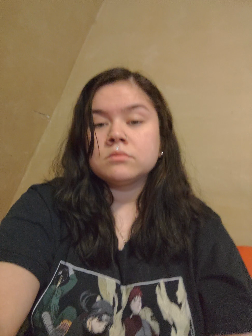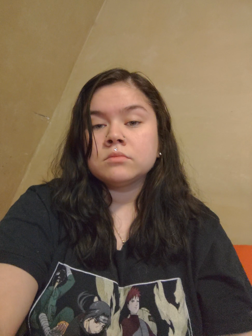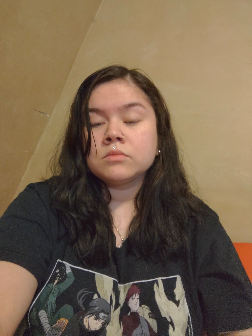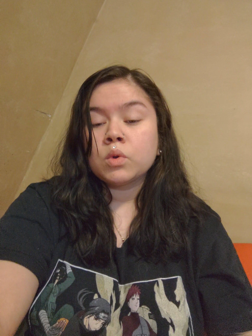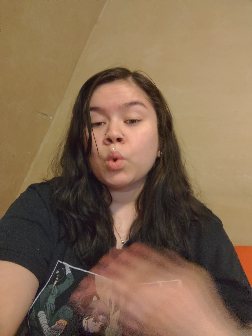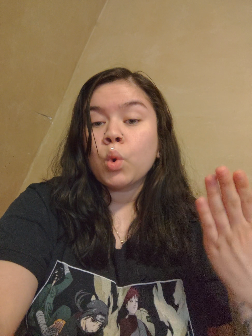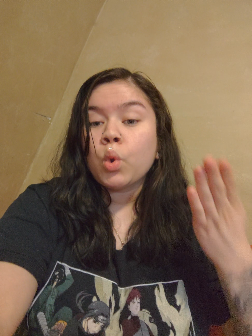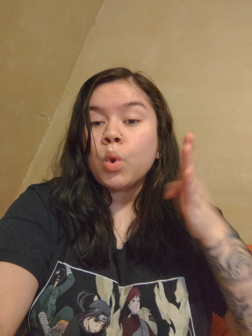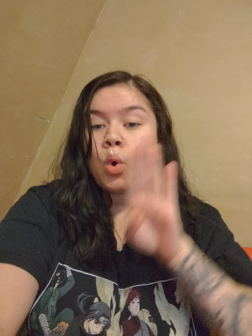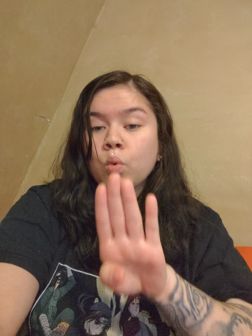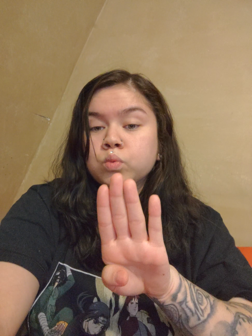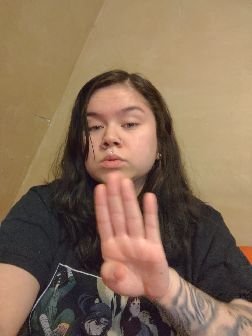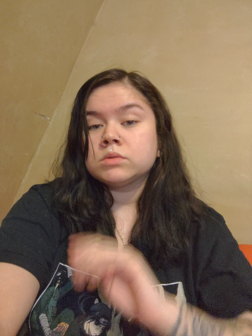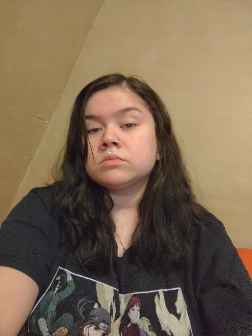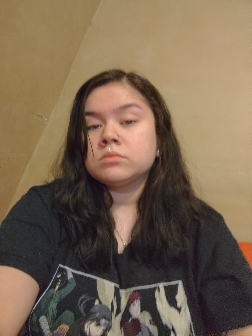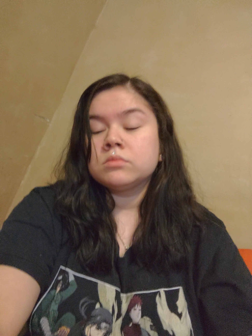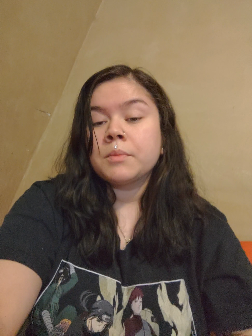close